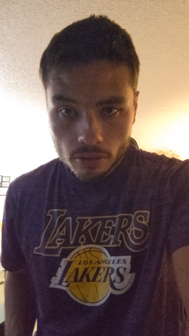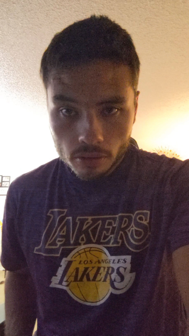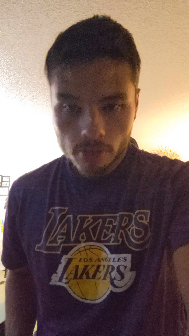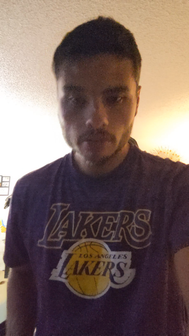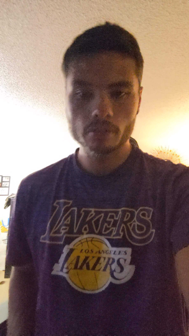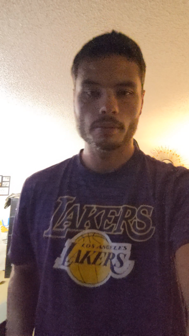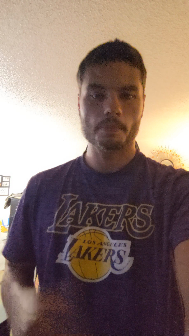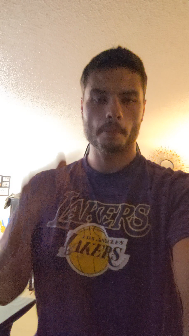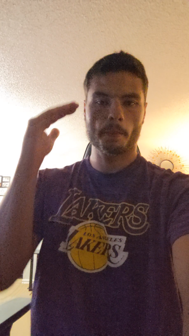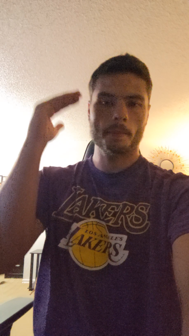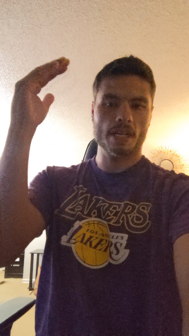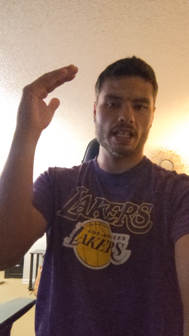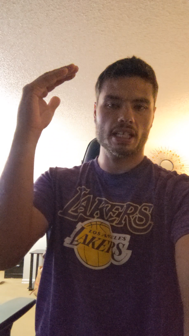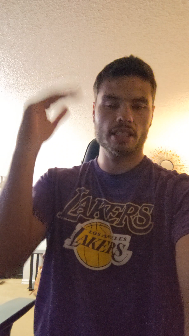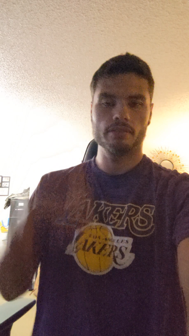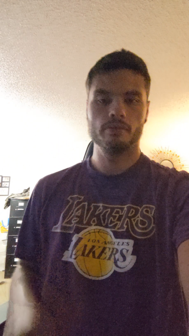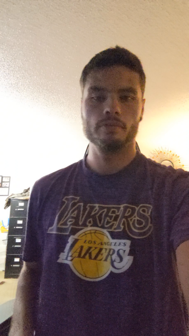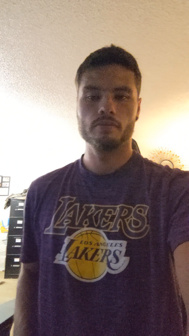big